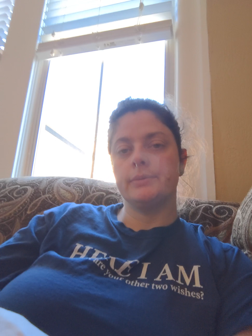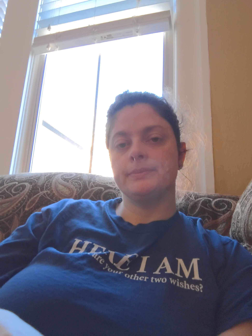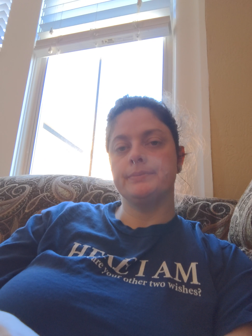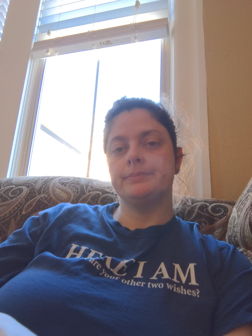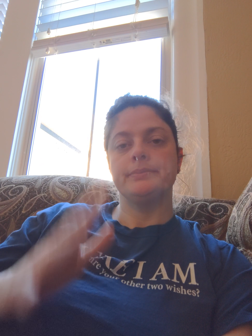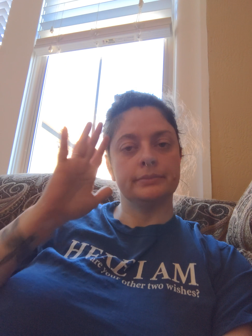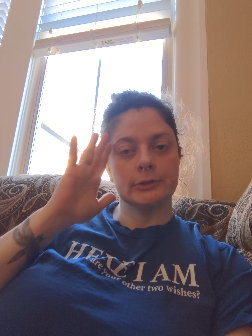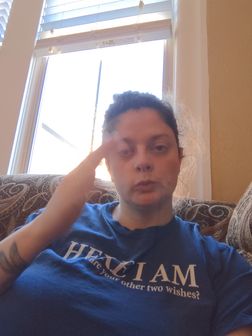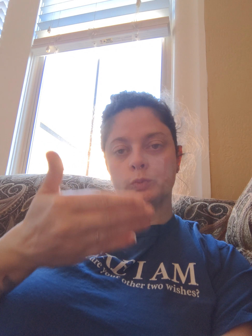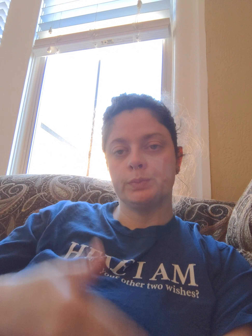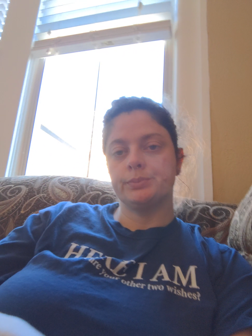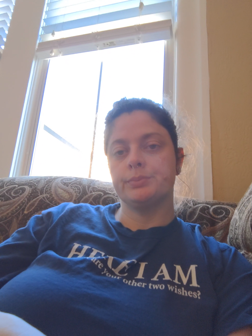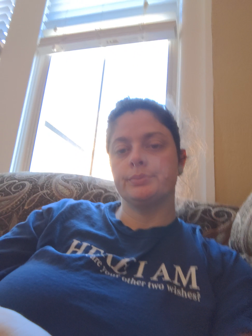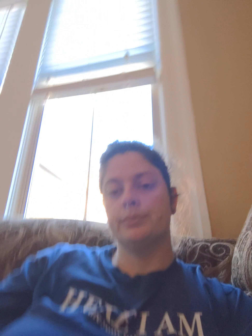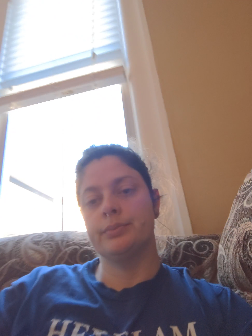bedroom